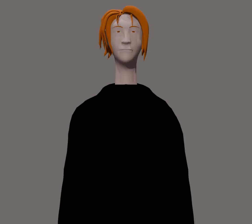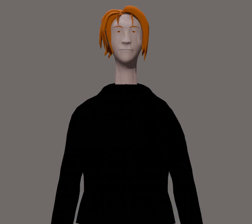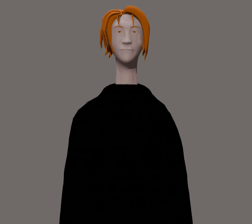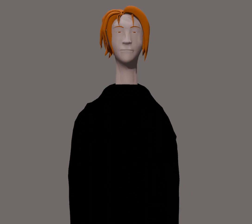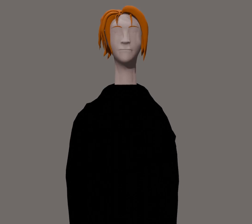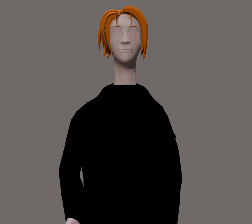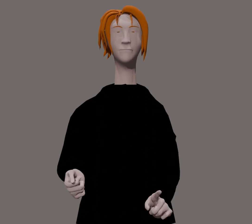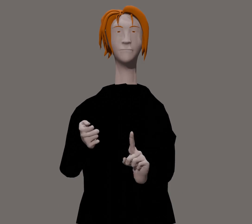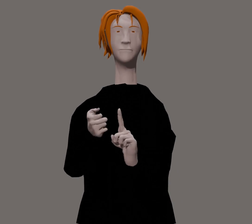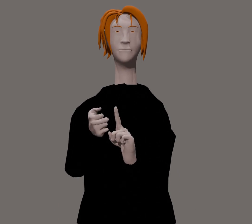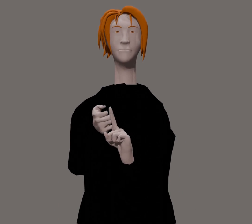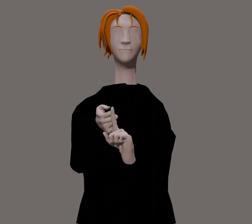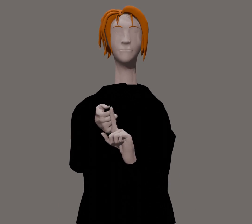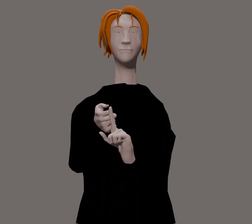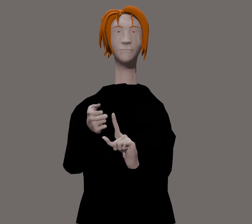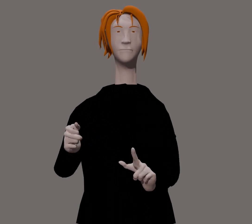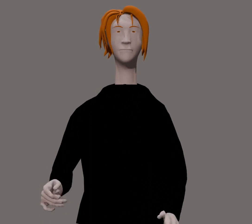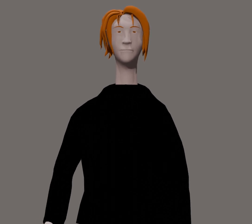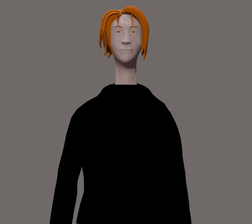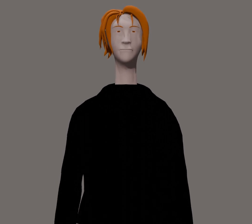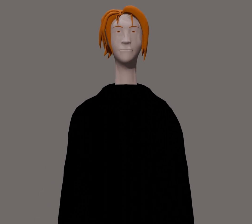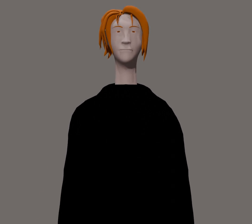Bump Collision